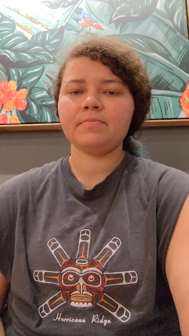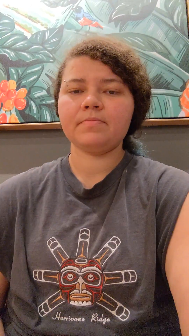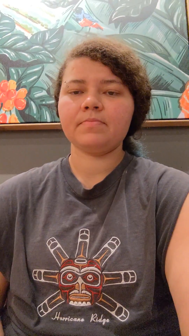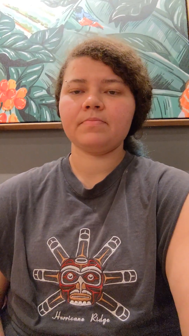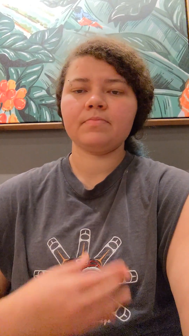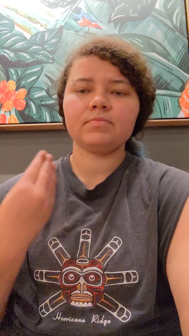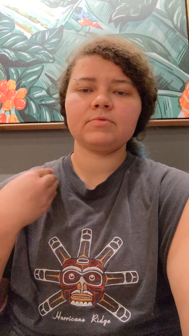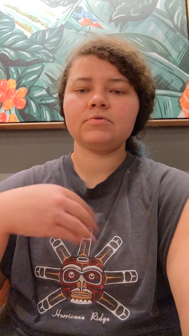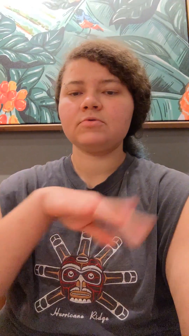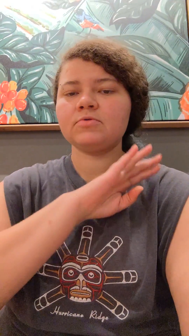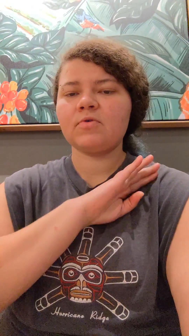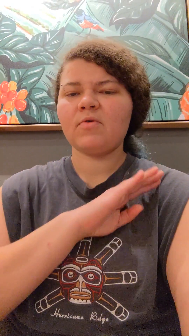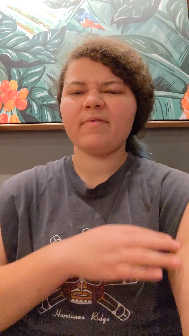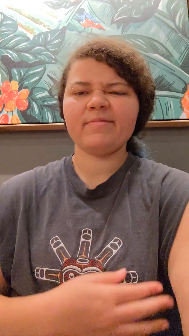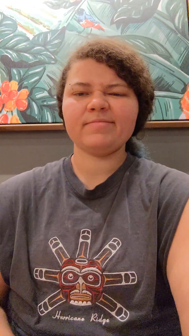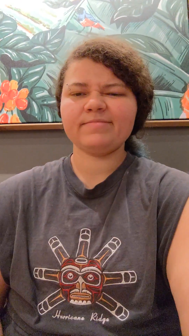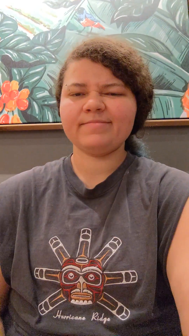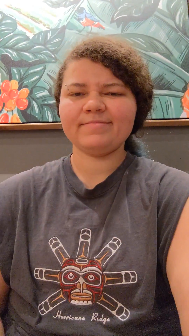scarf